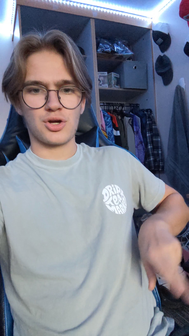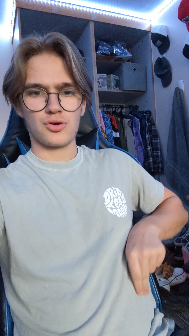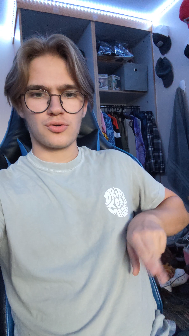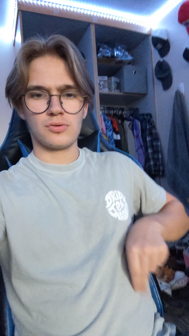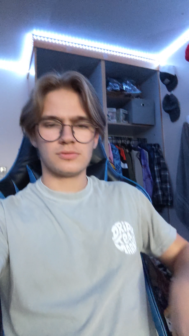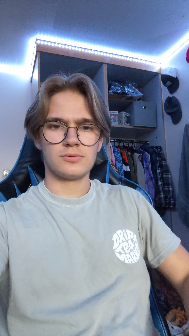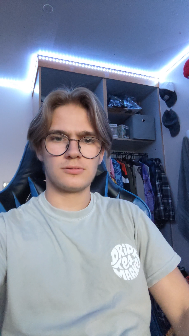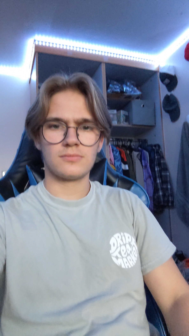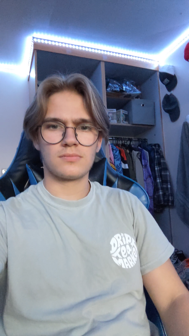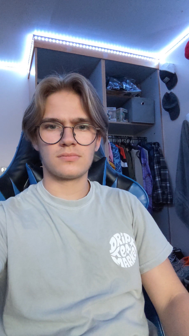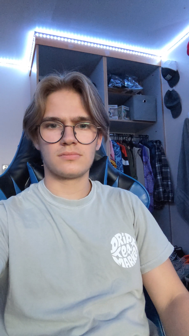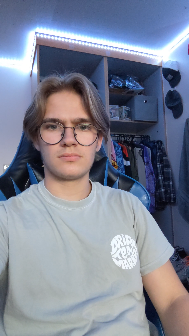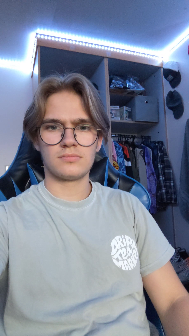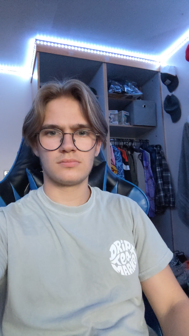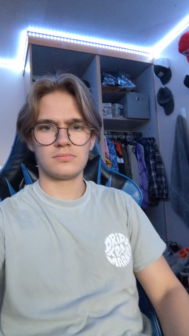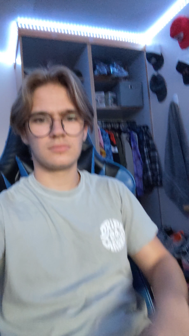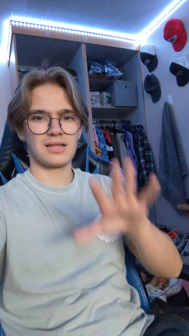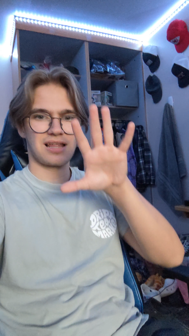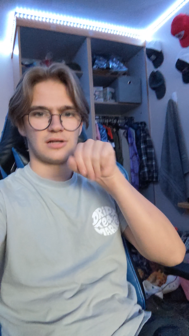catch